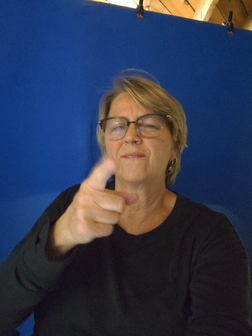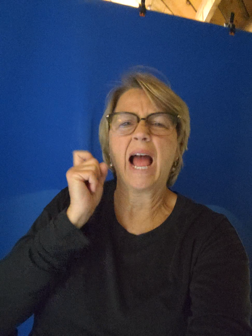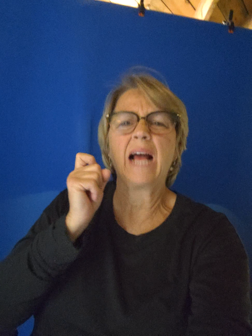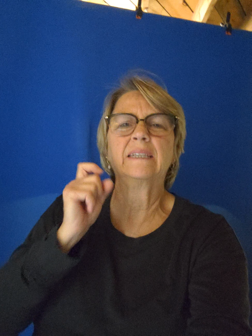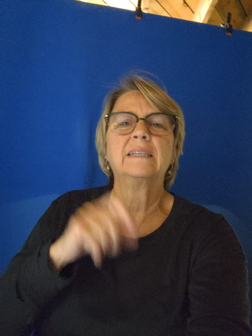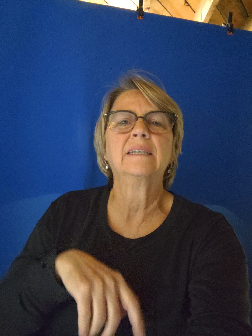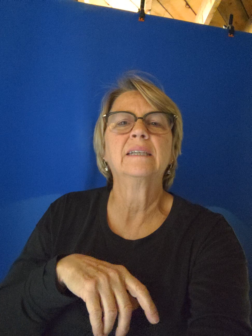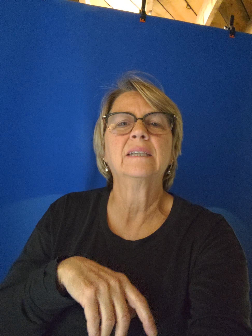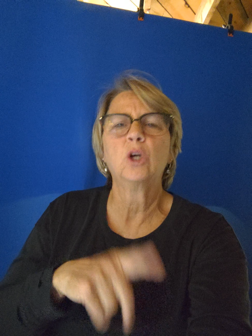fast